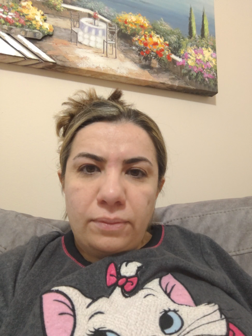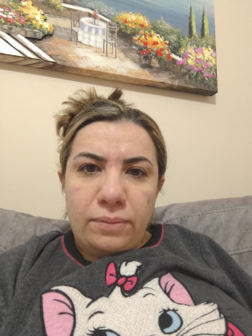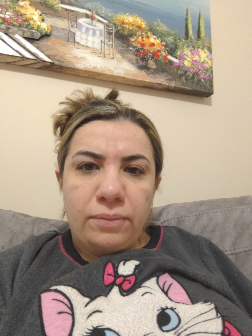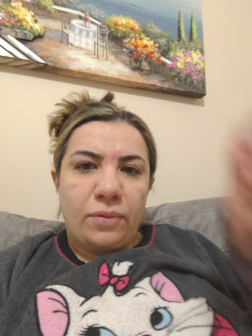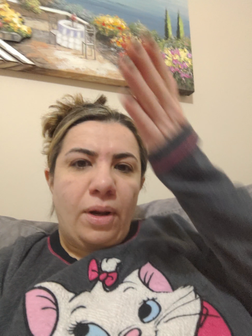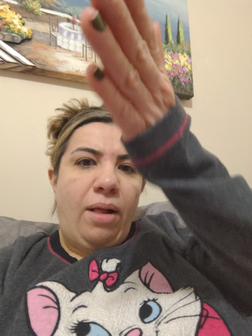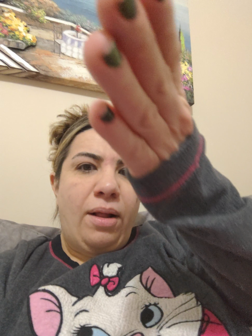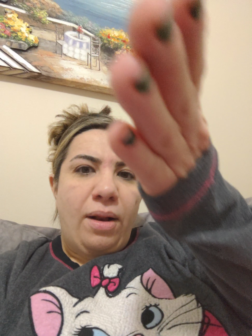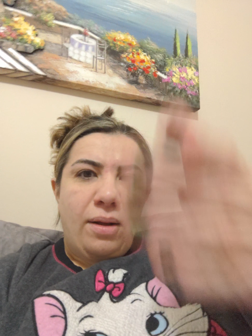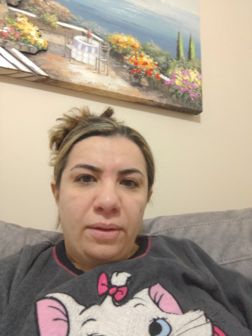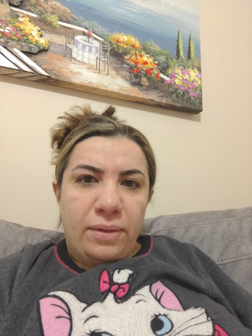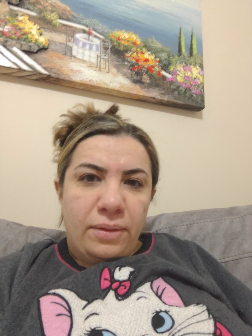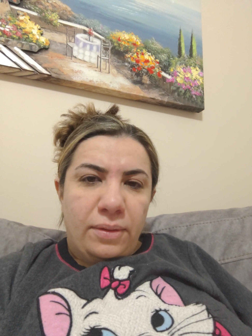there